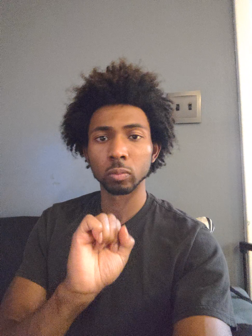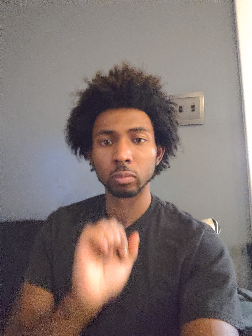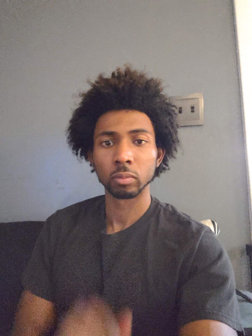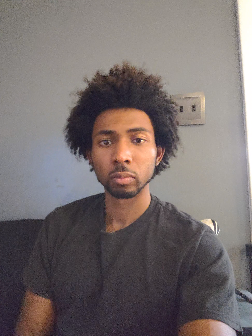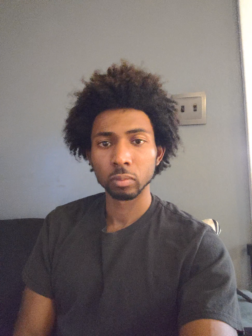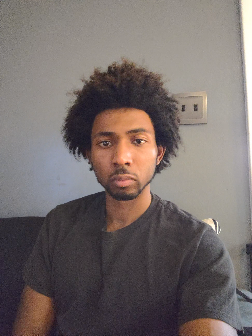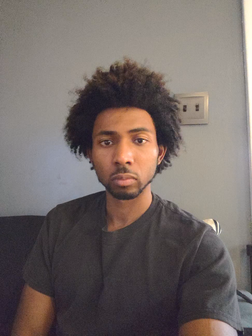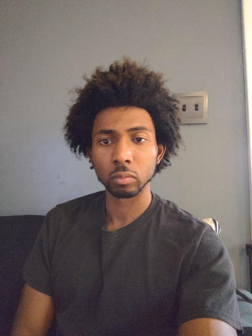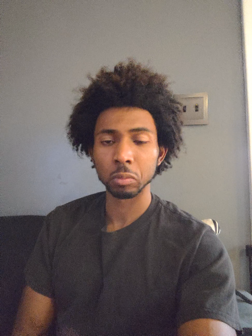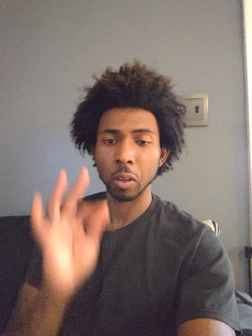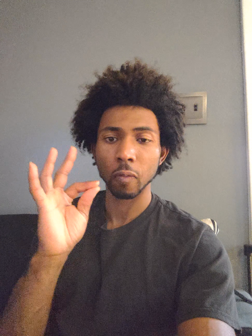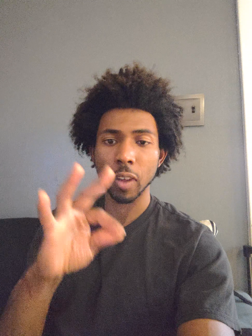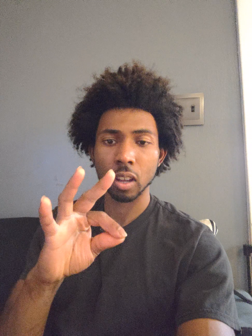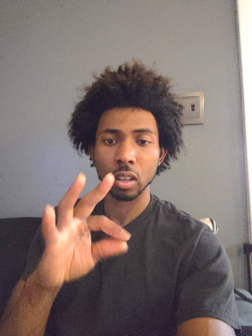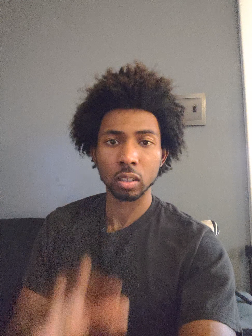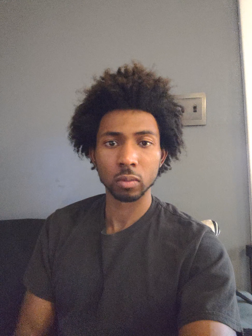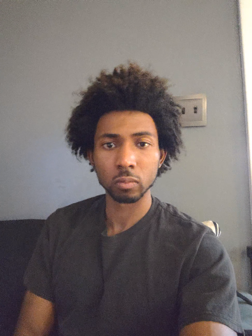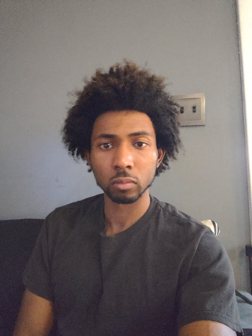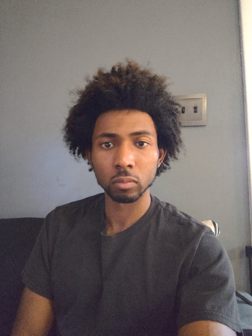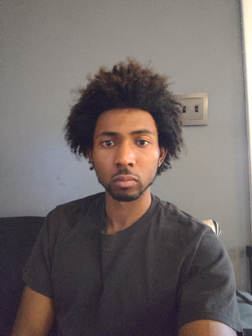fit